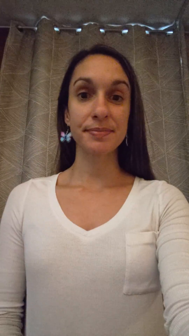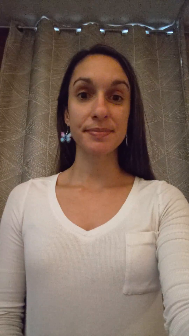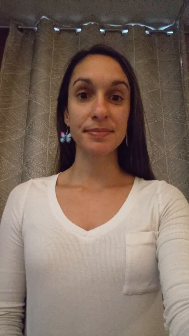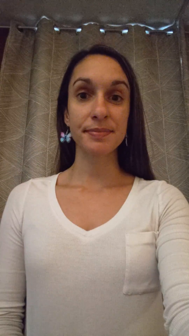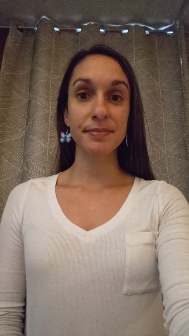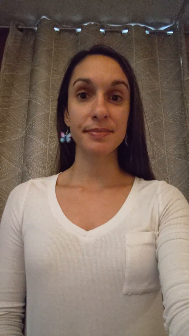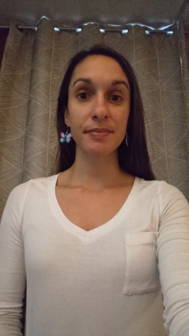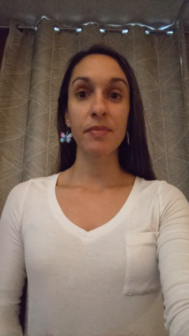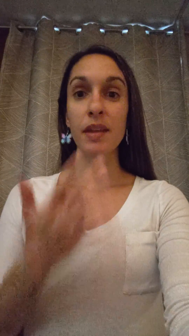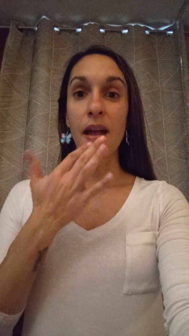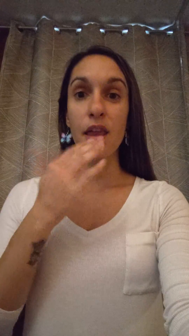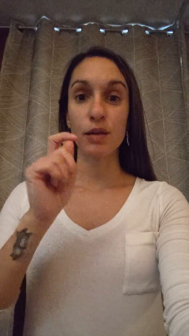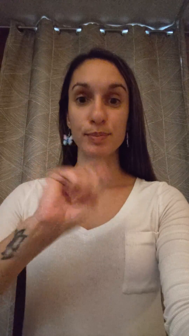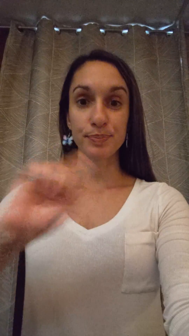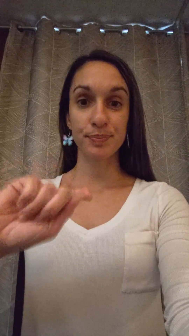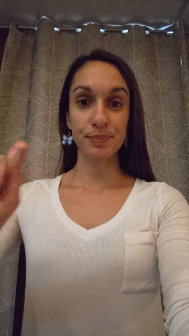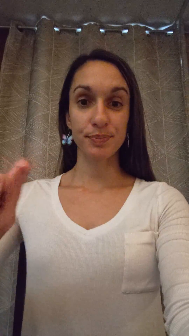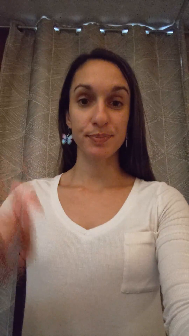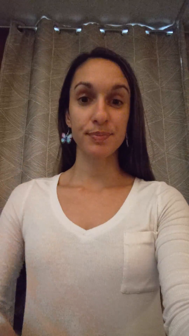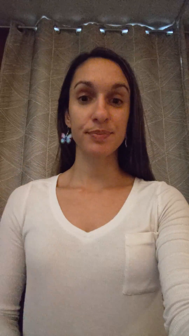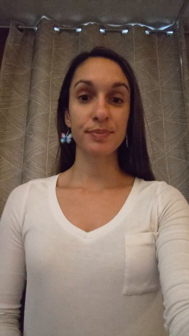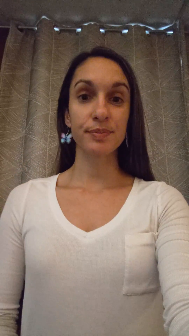crayon